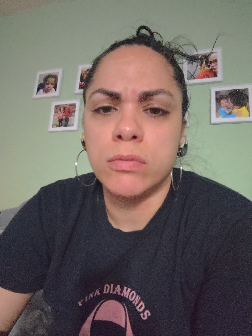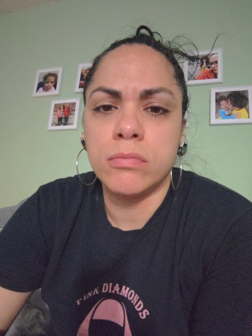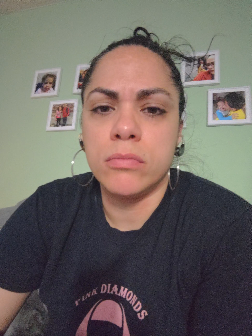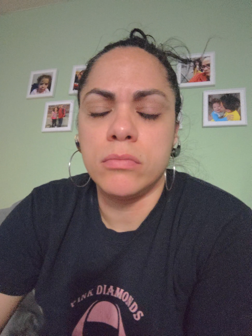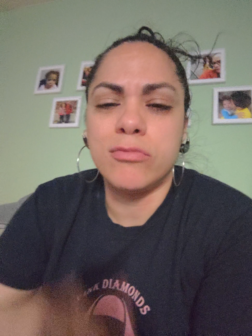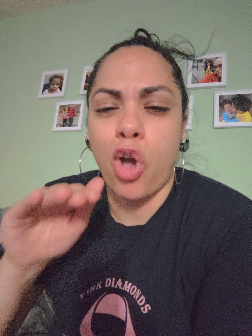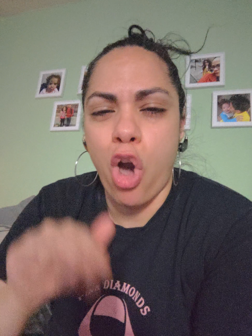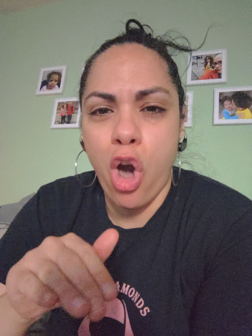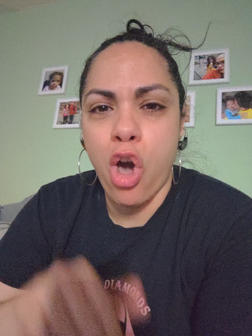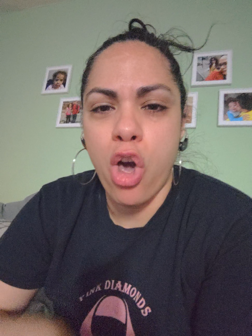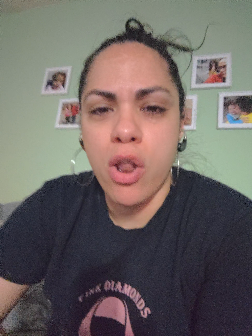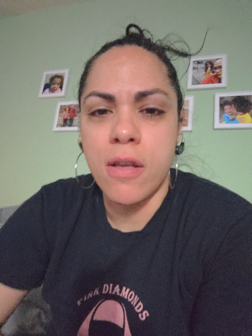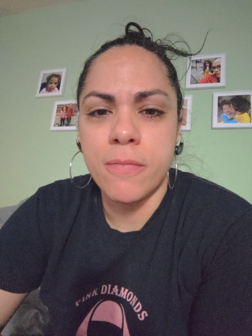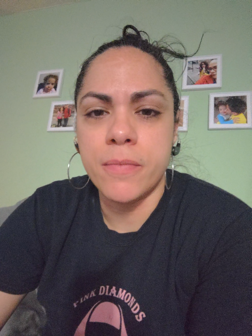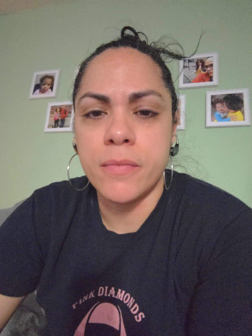on